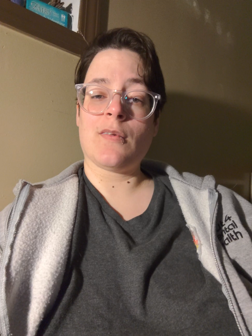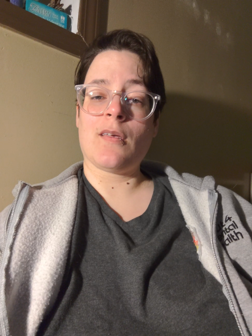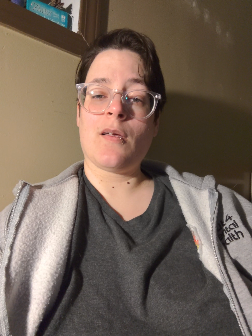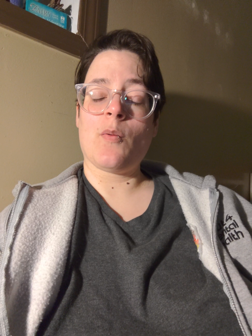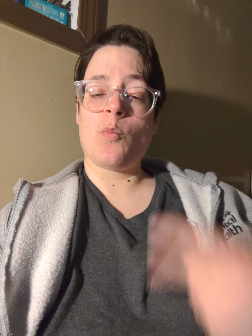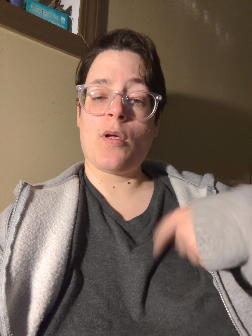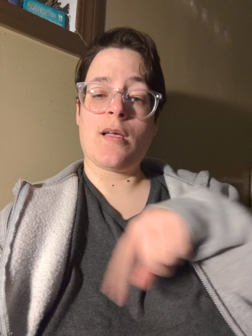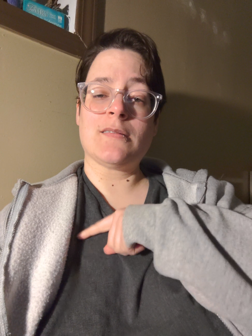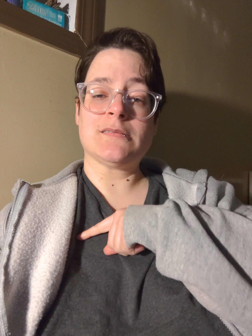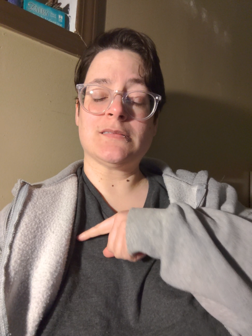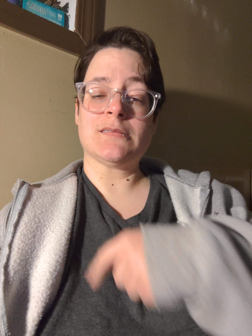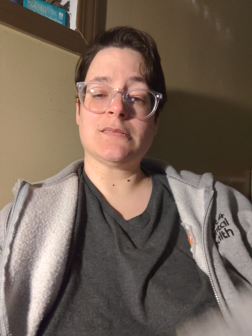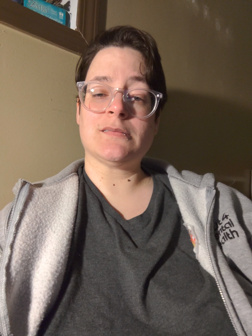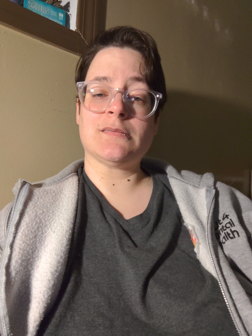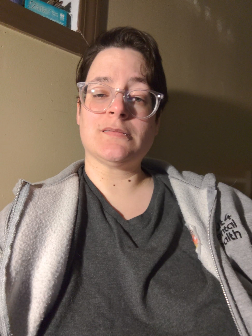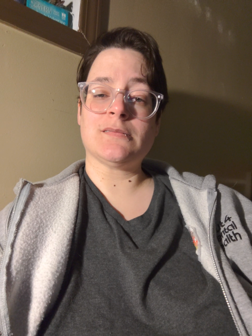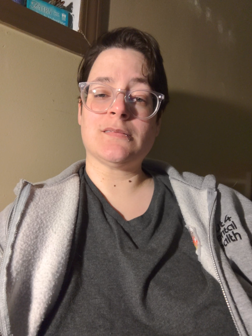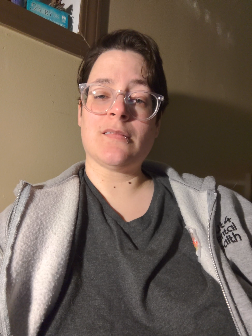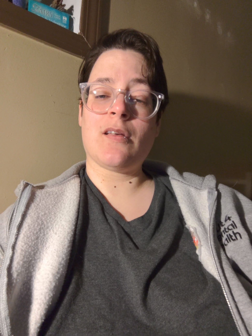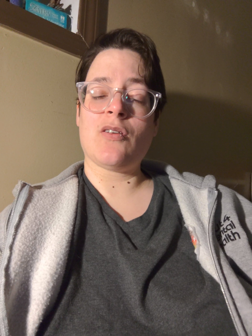we